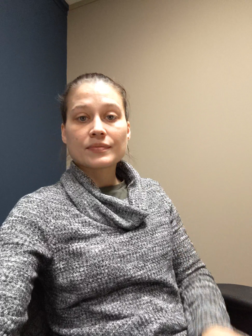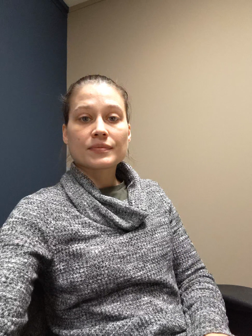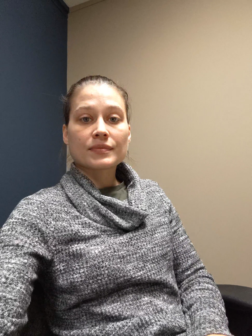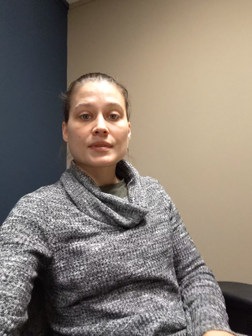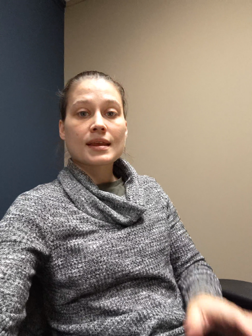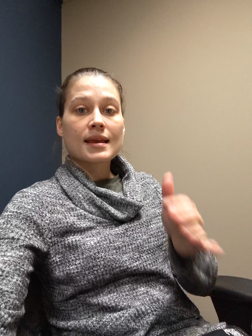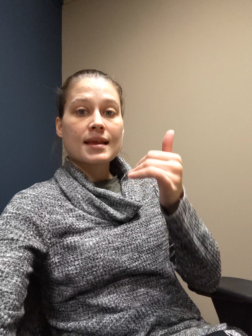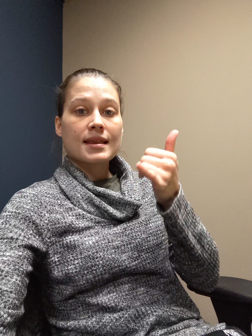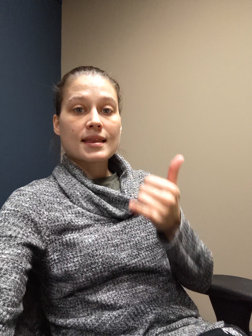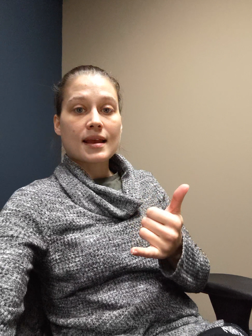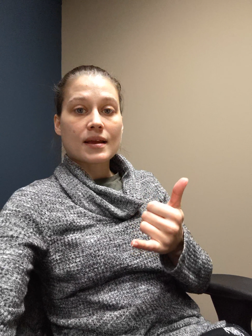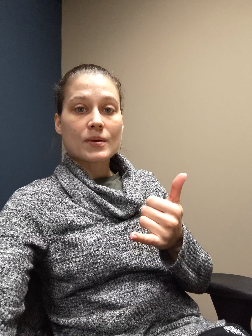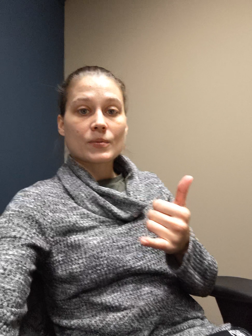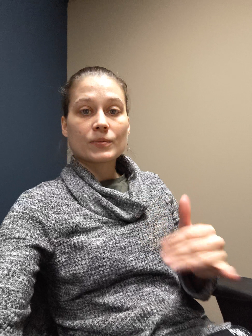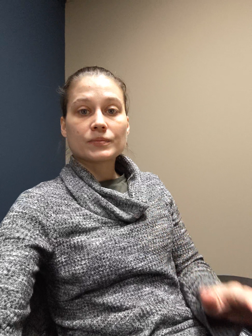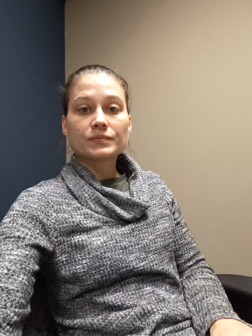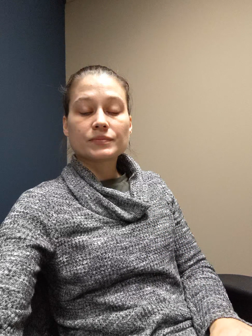now